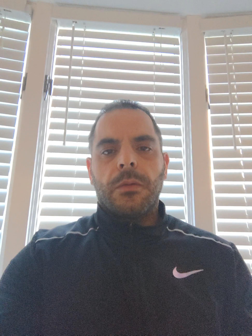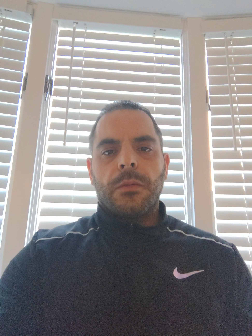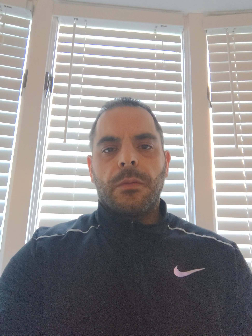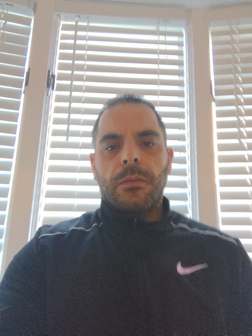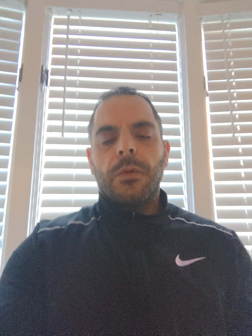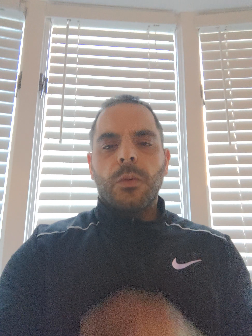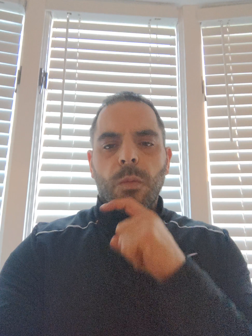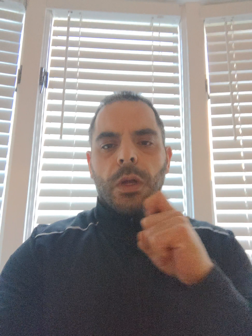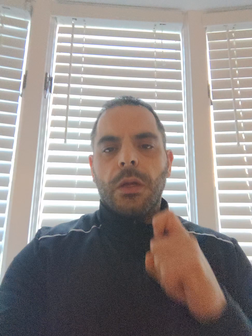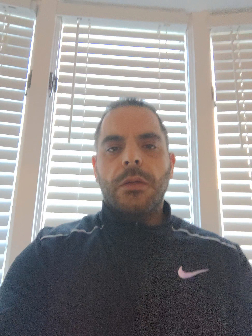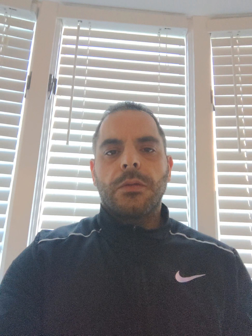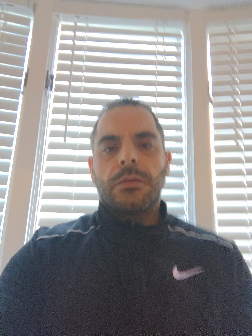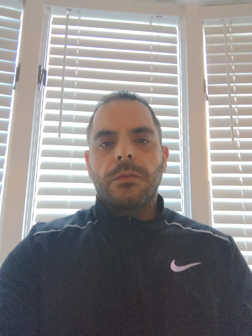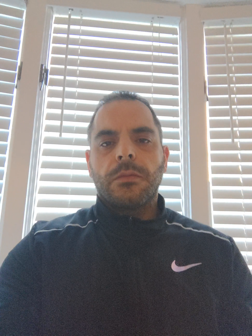dry